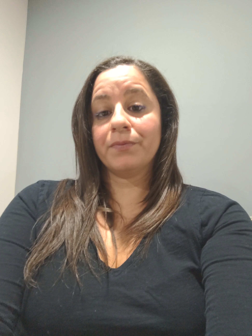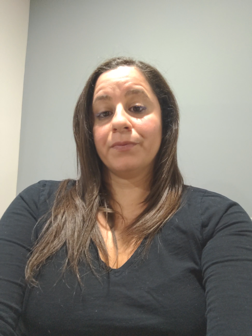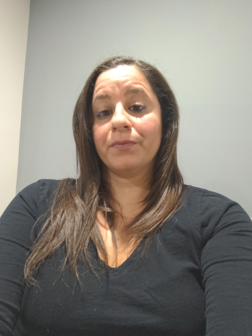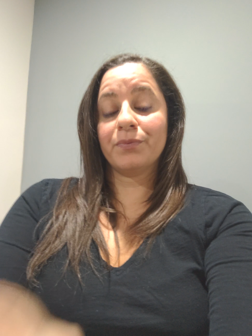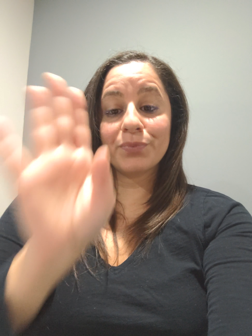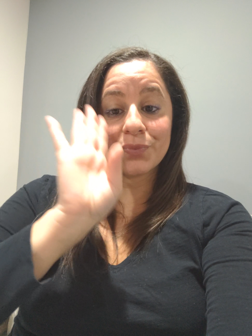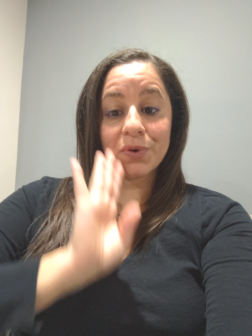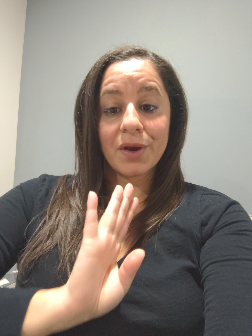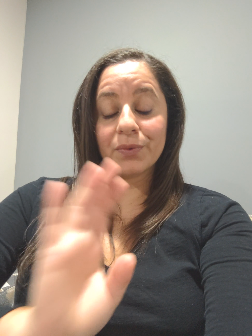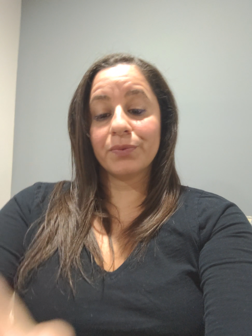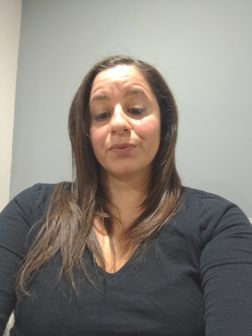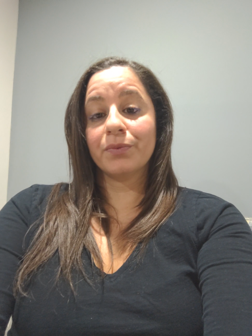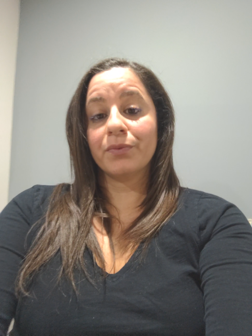brown